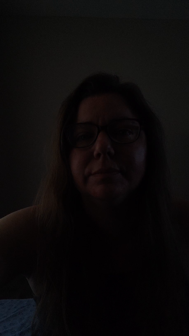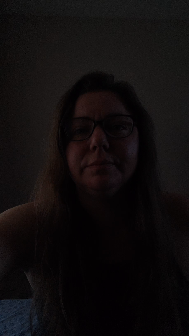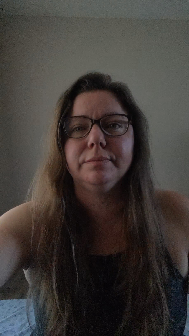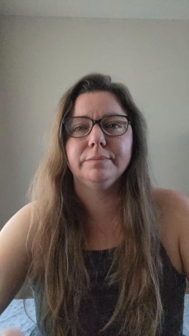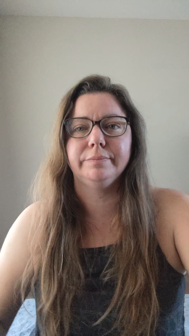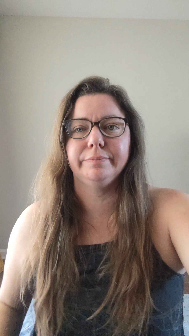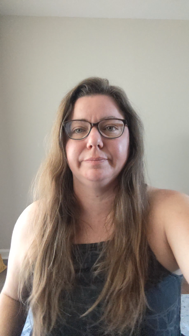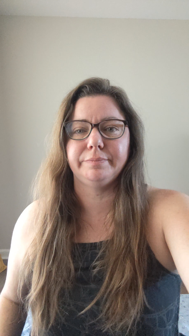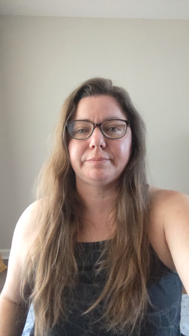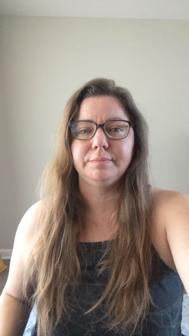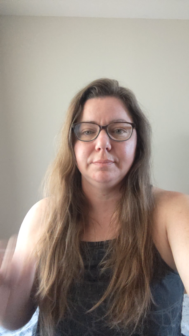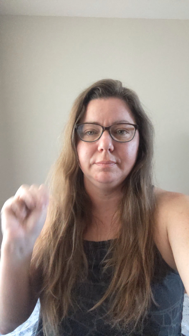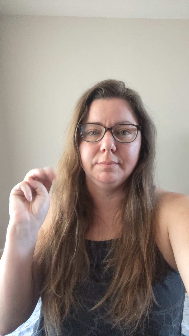am